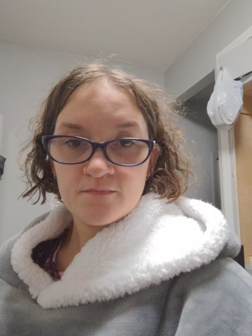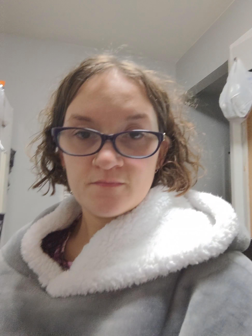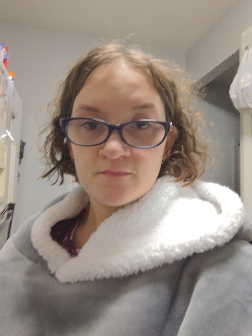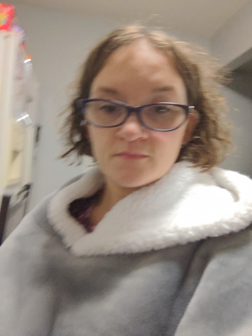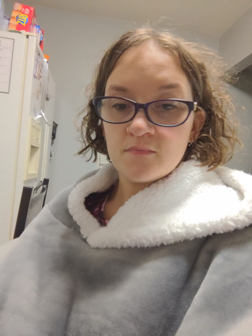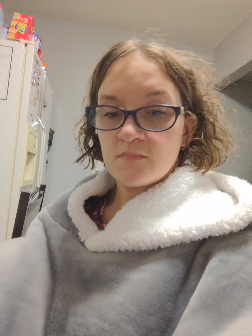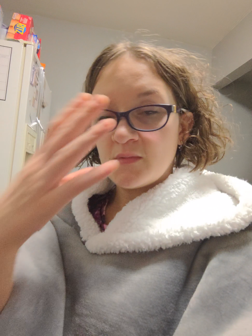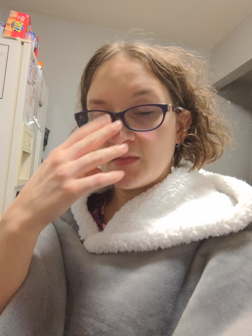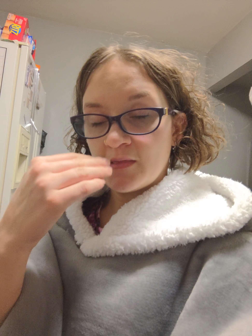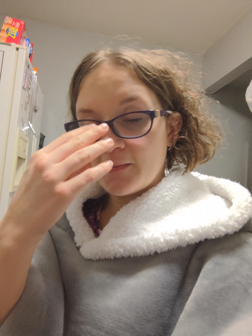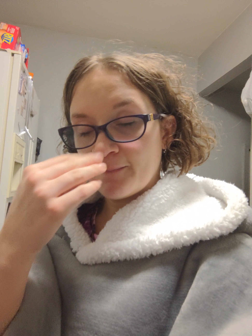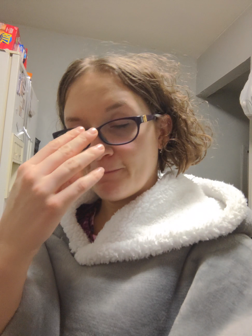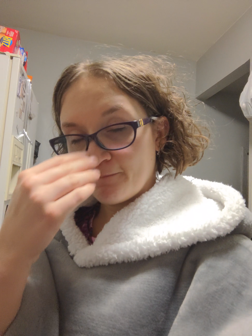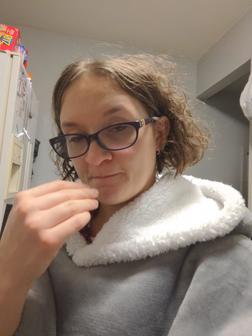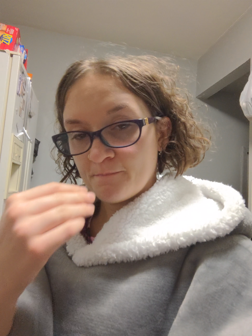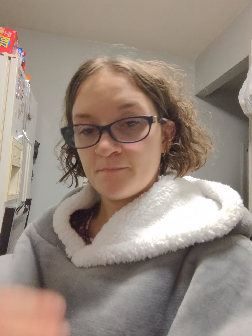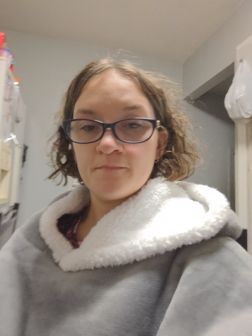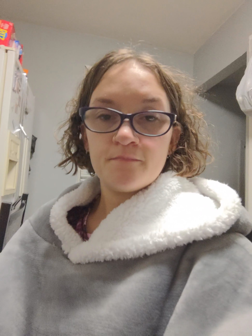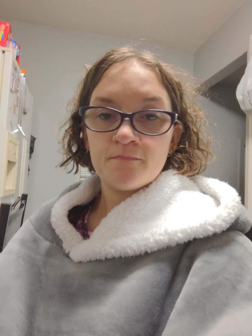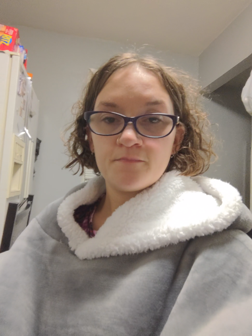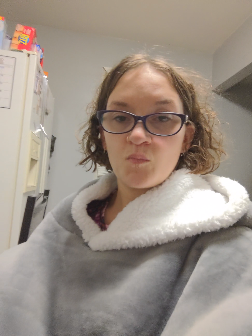sleepy